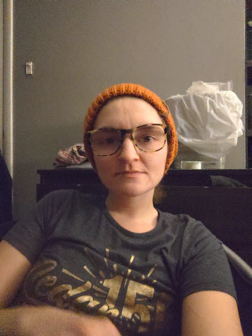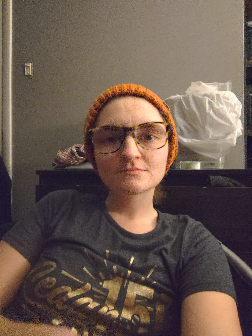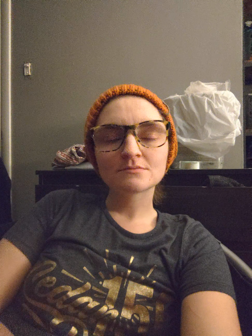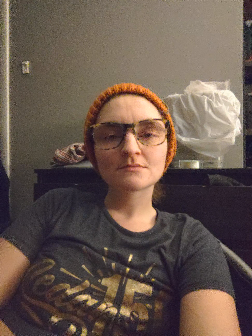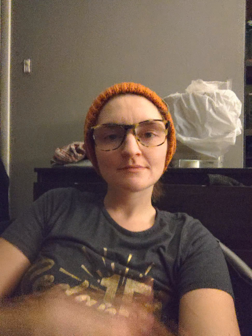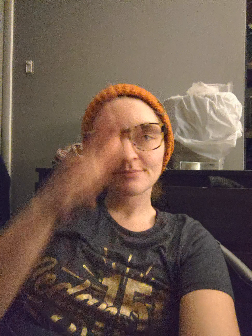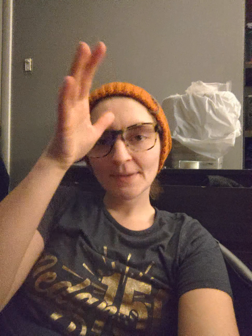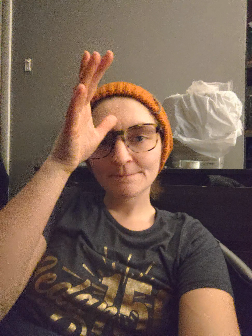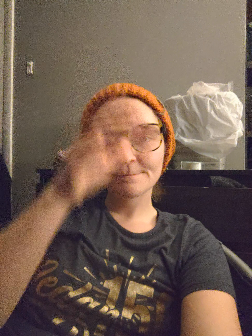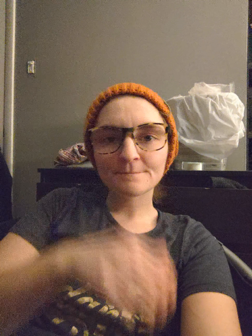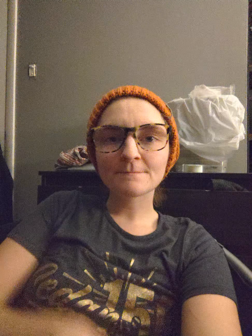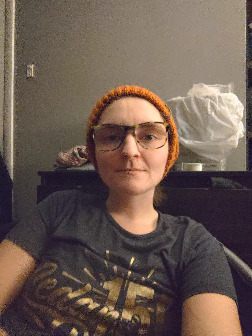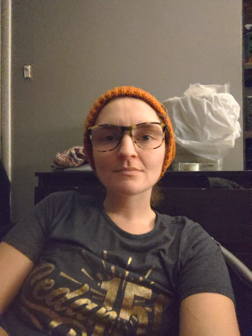dad